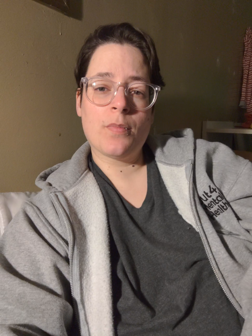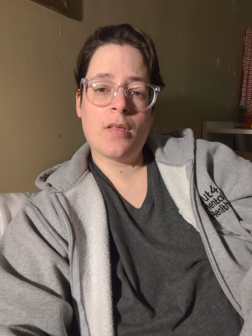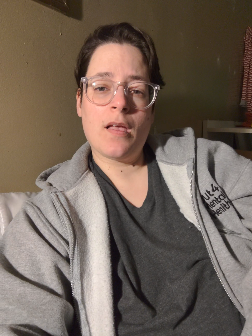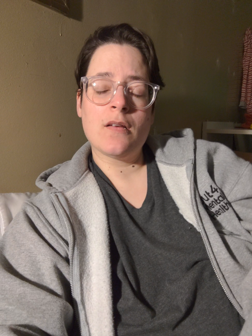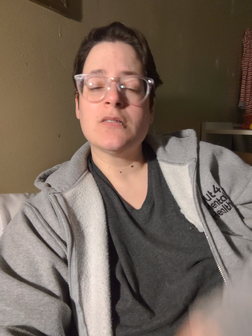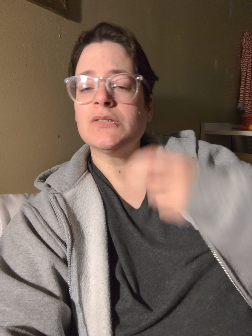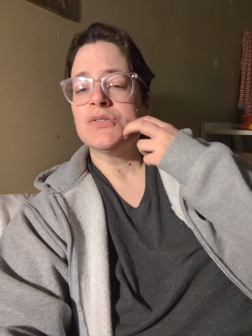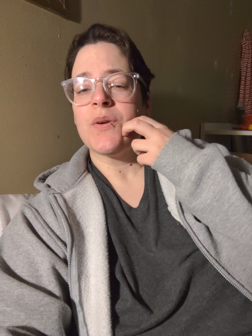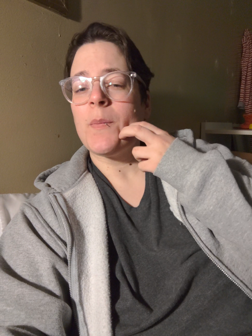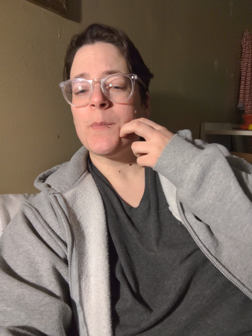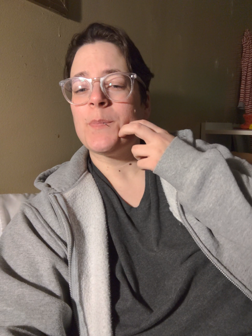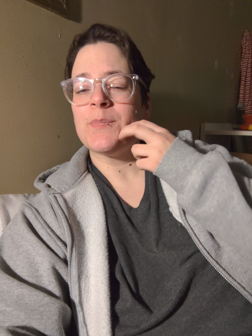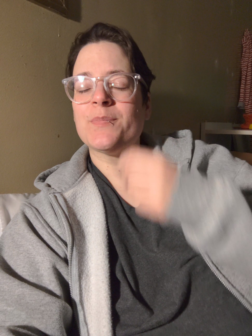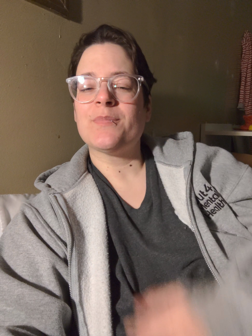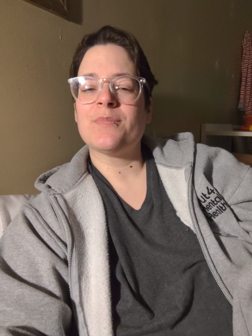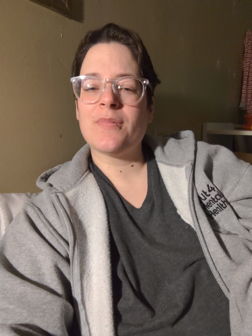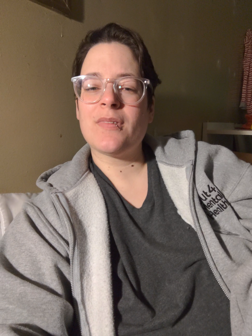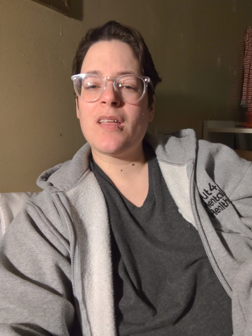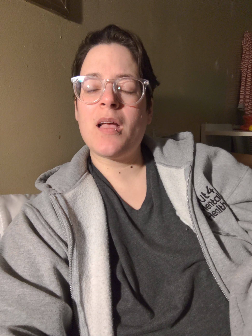gum